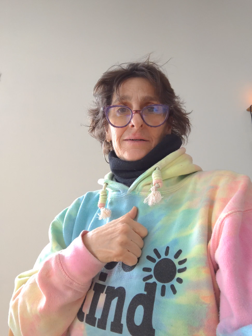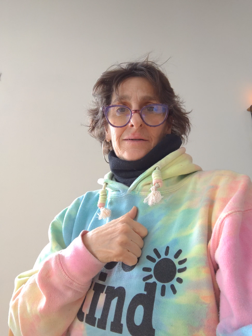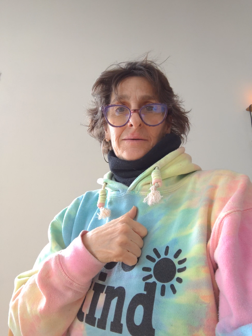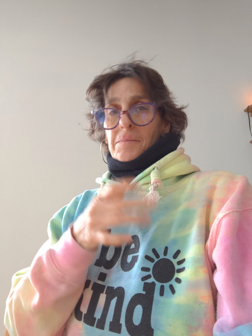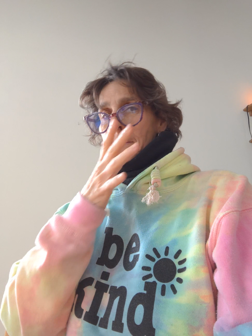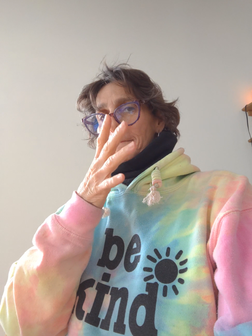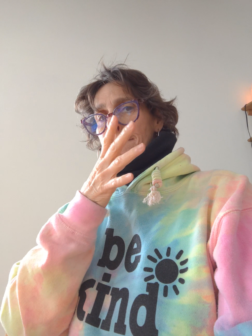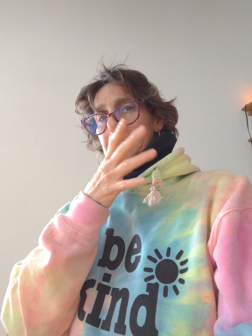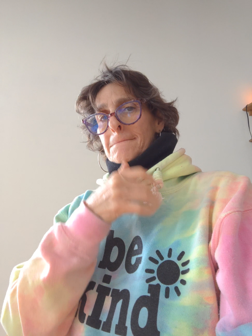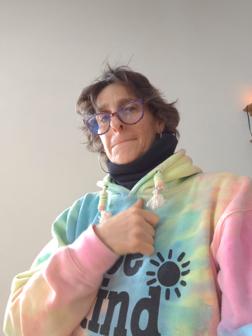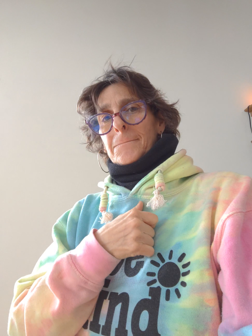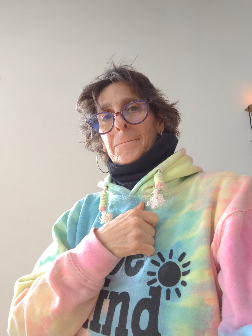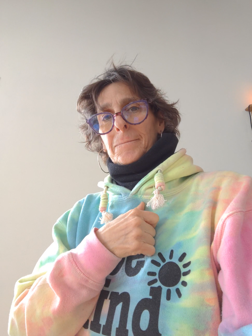mom